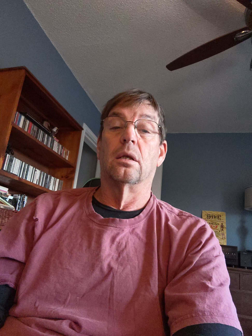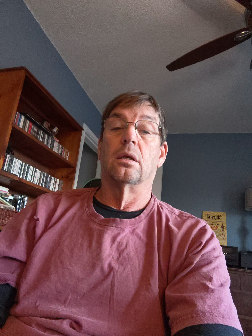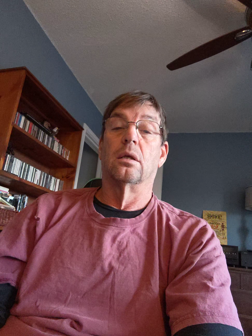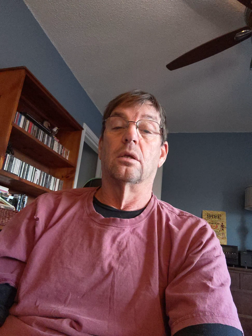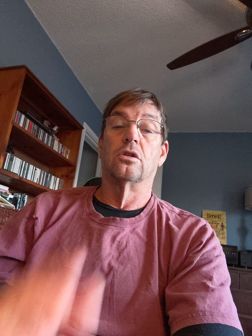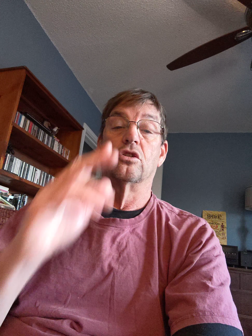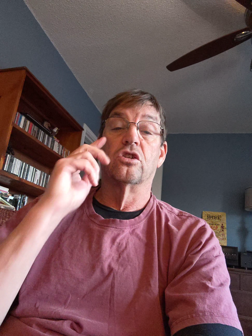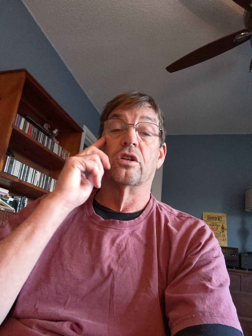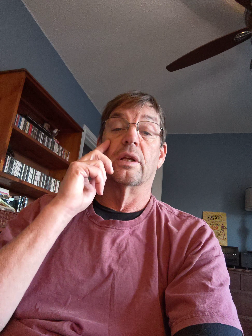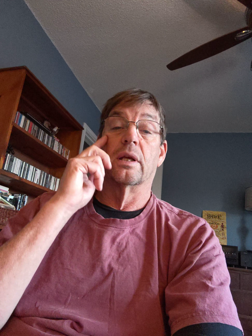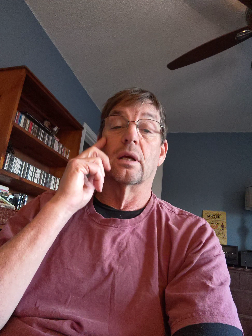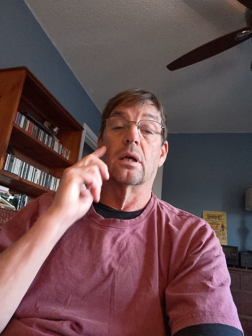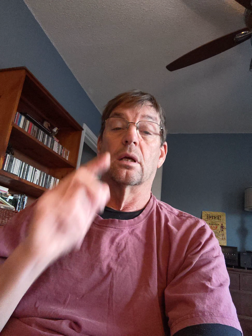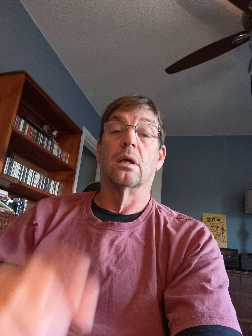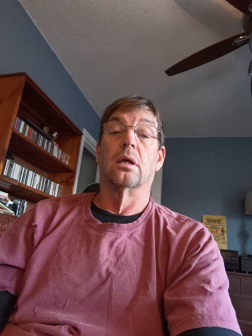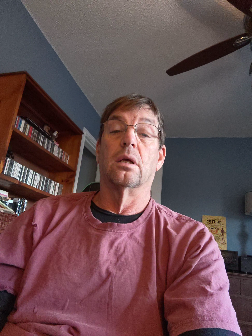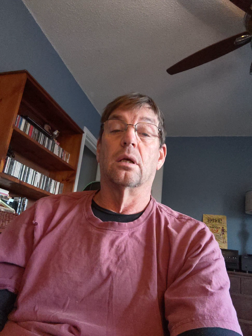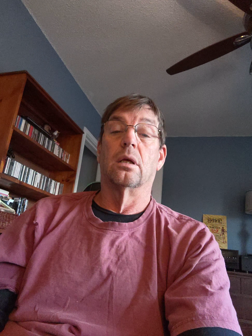cheek